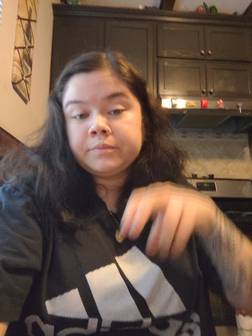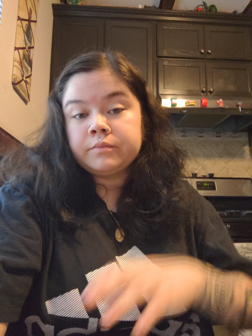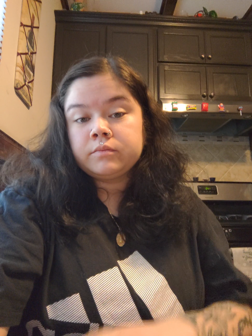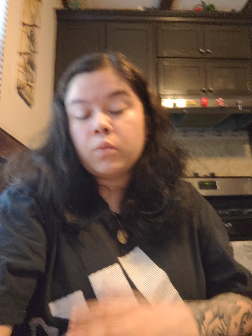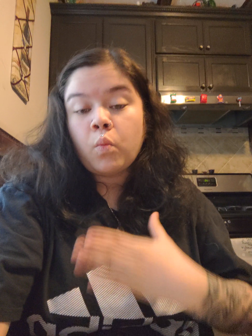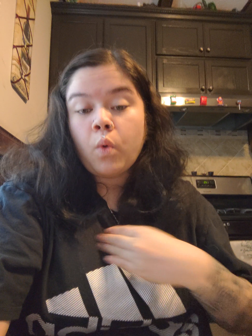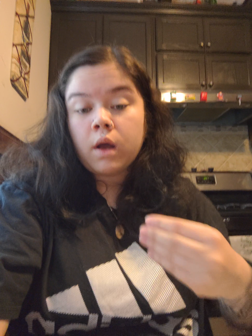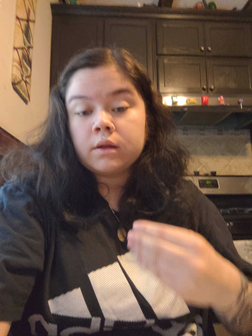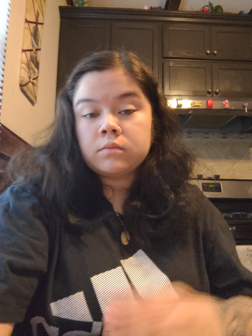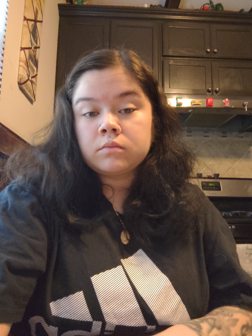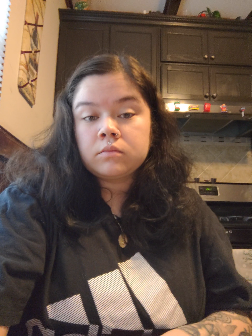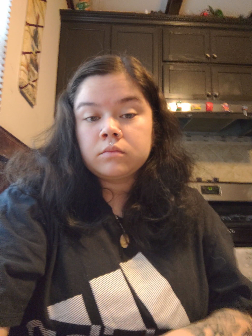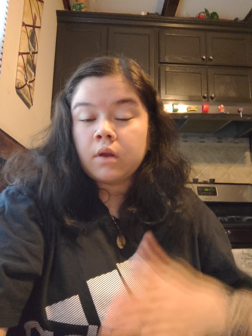white